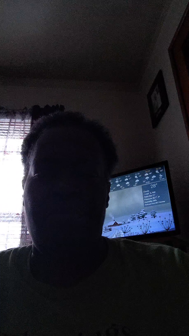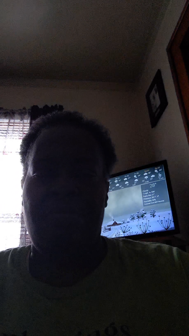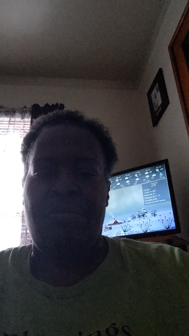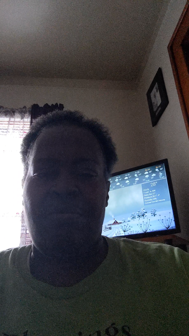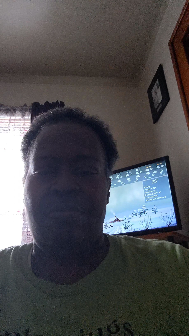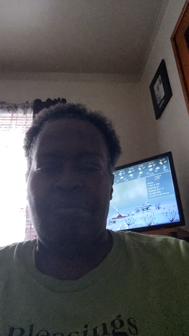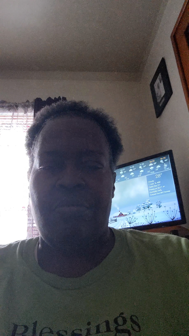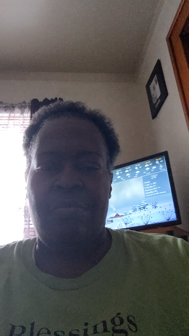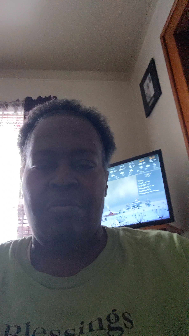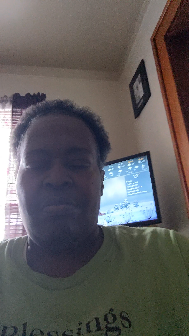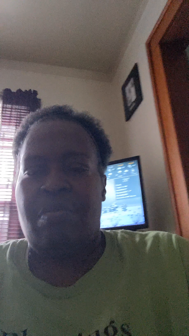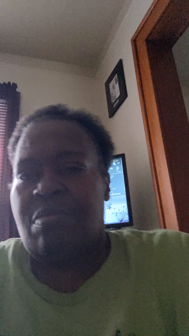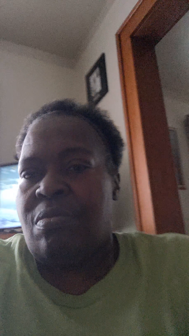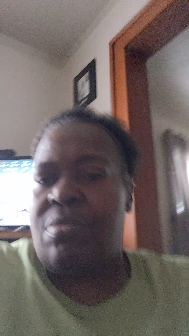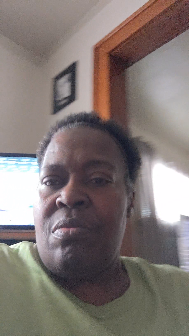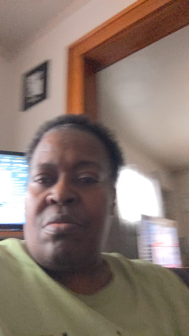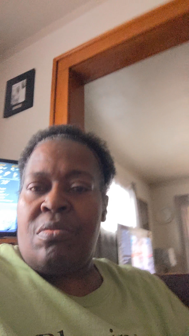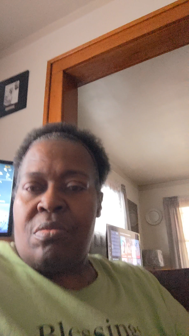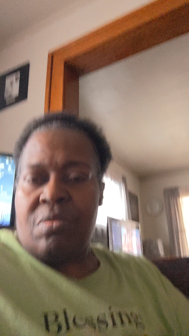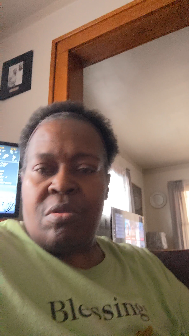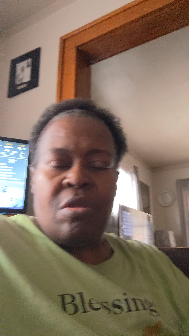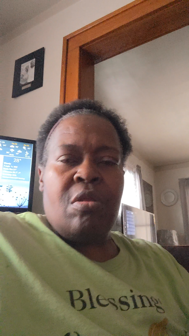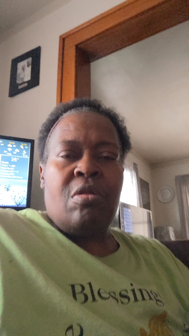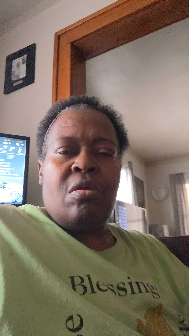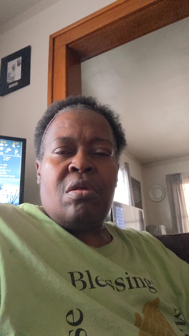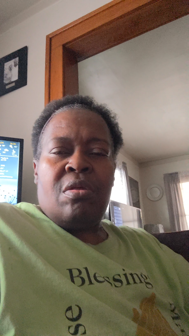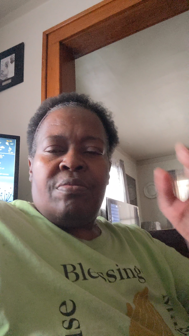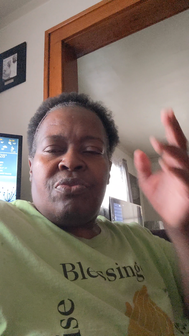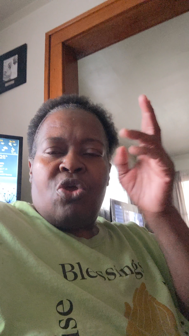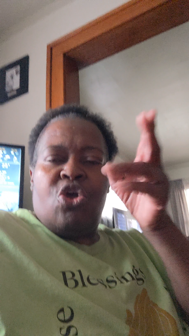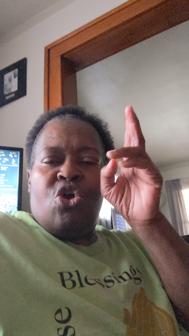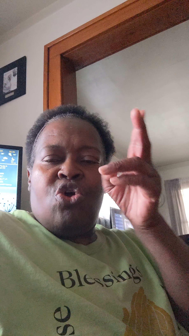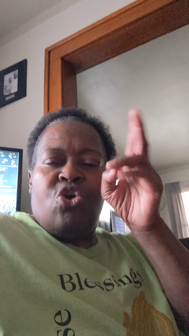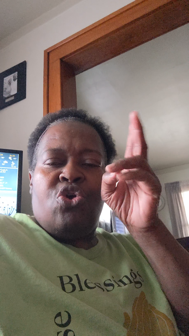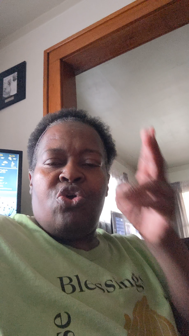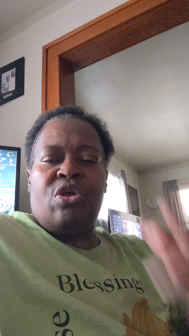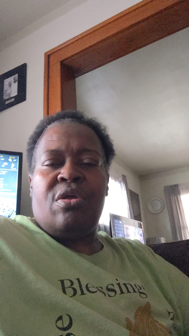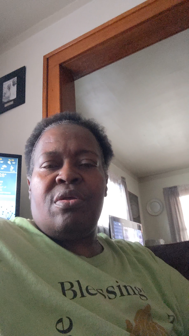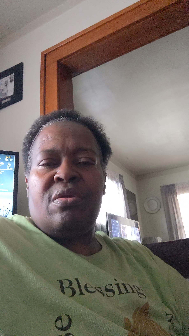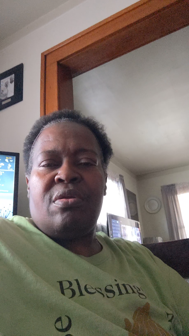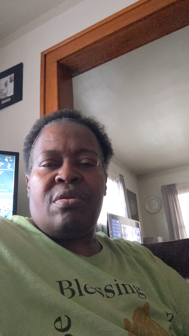hurry